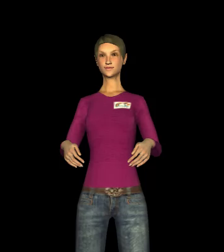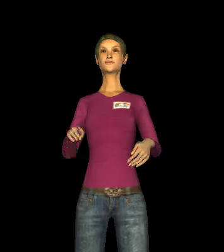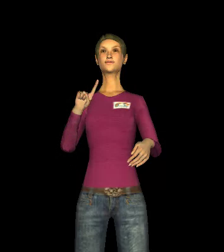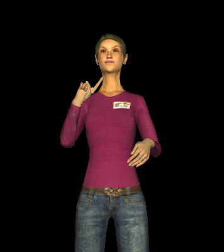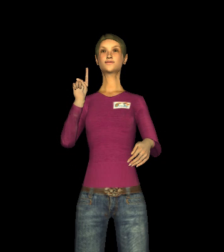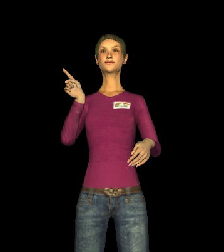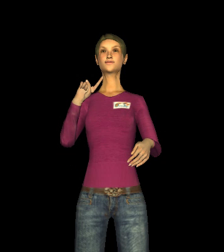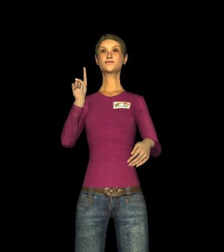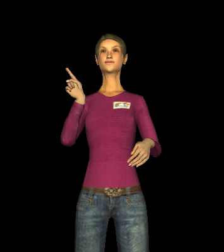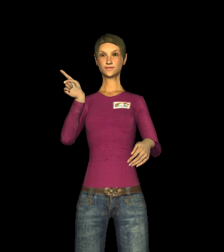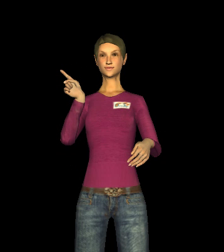لا